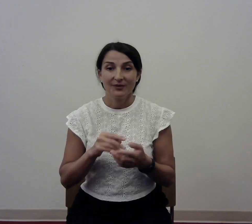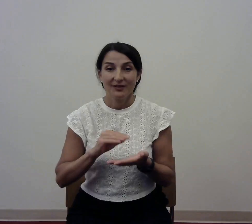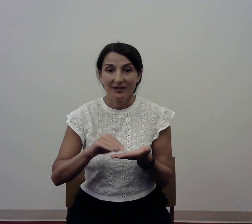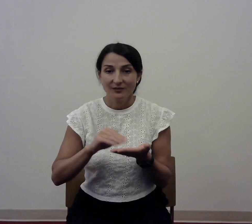yazı